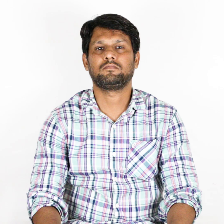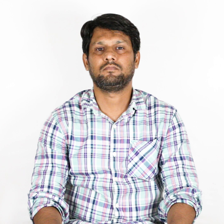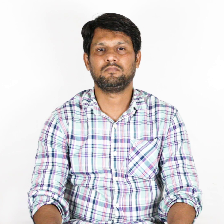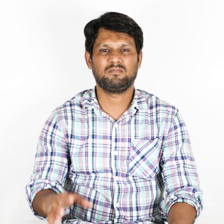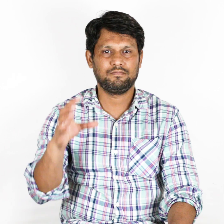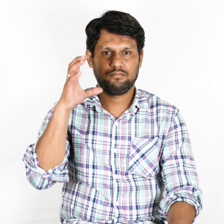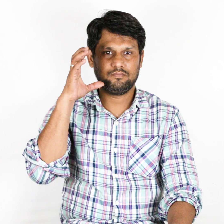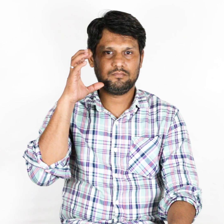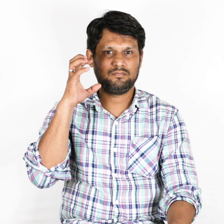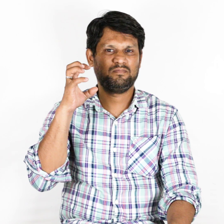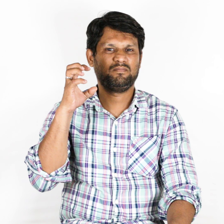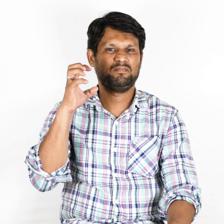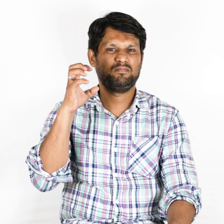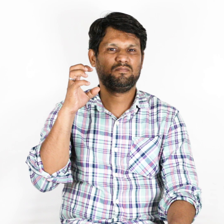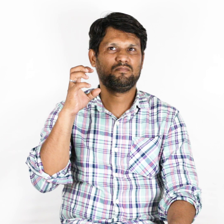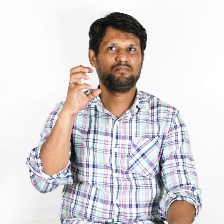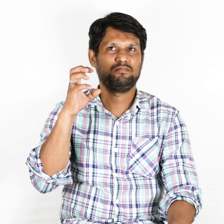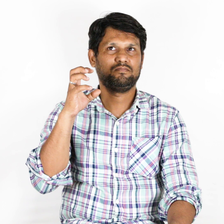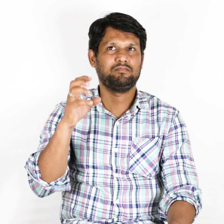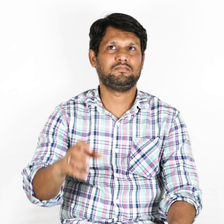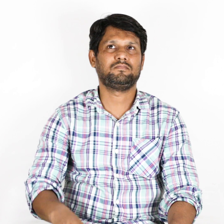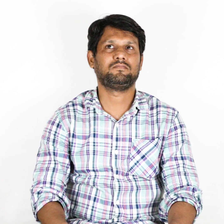stiff